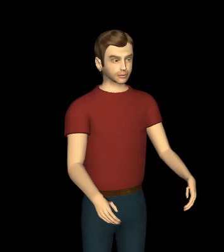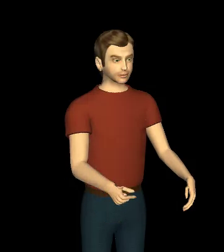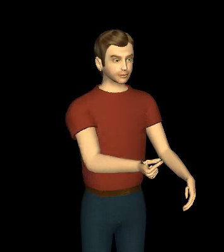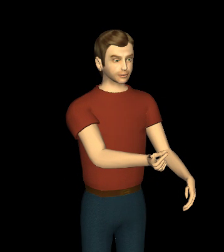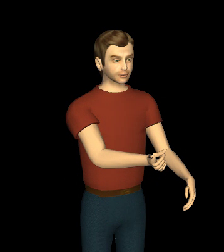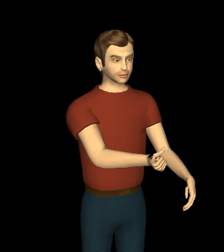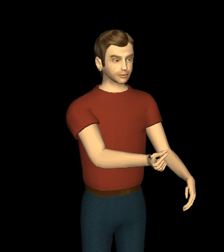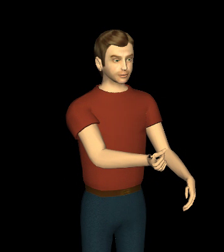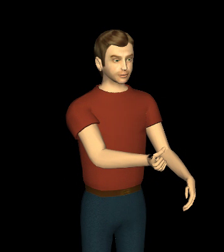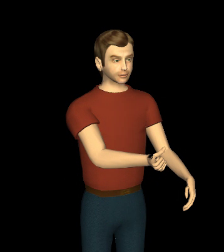مال